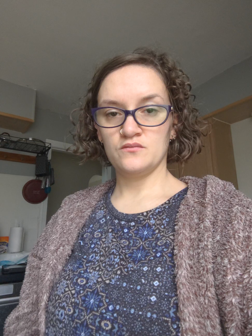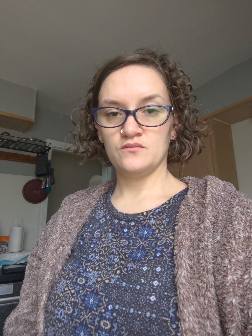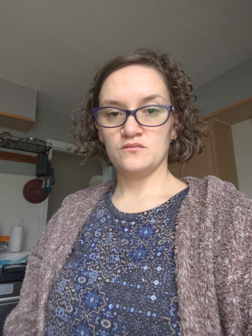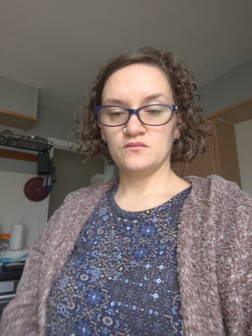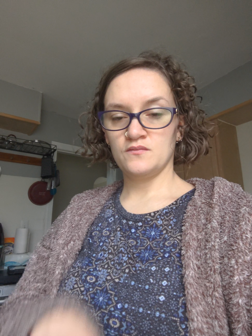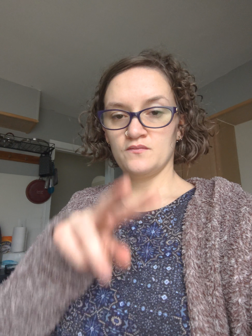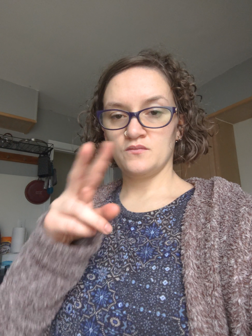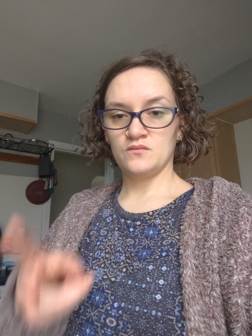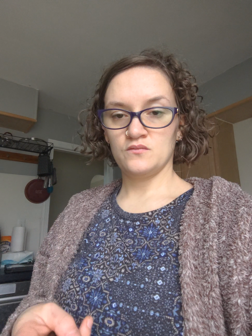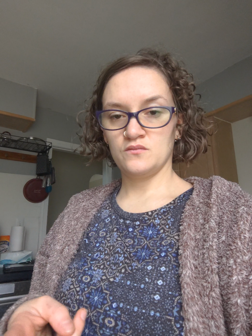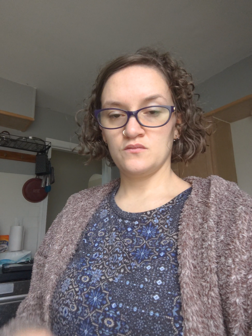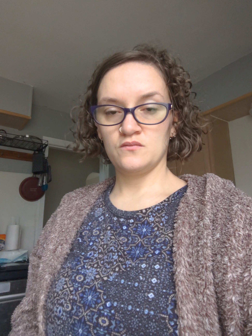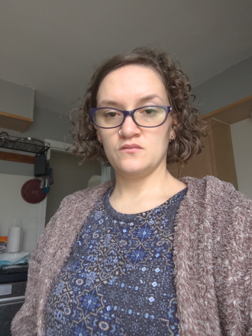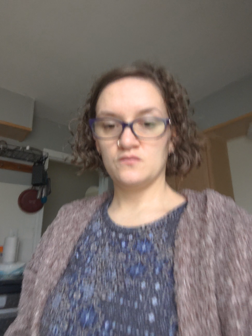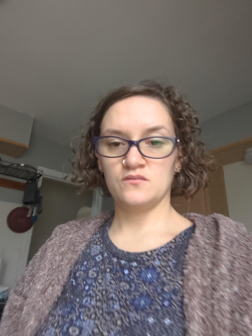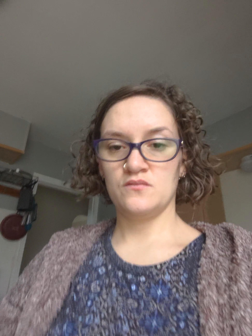fall